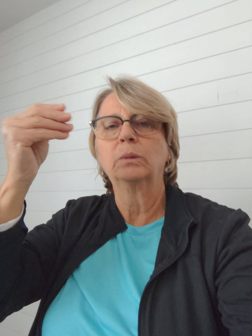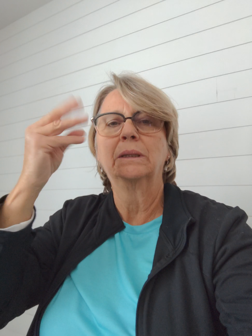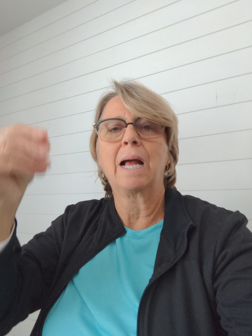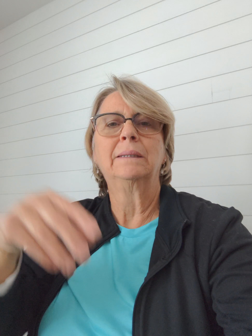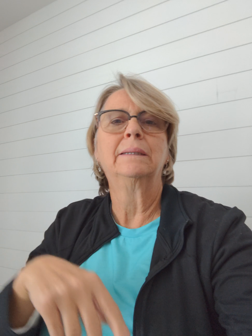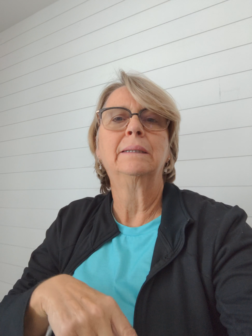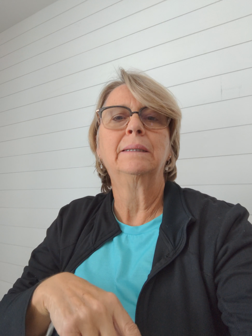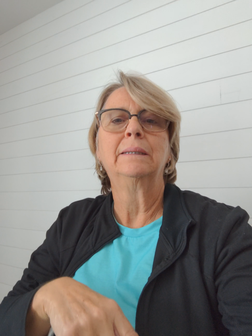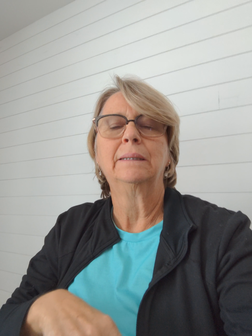outside